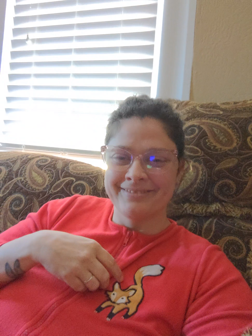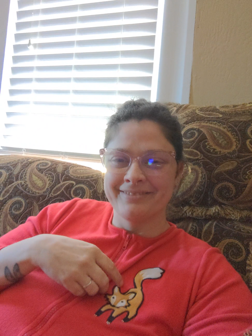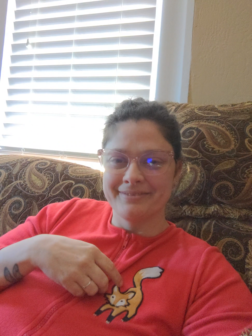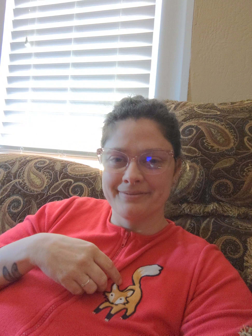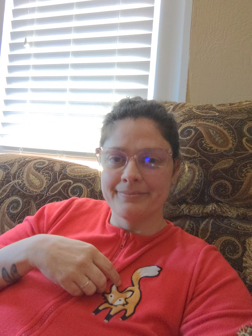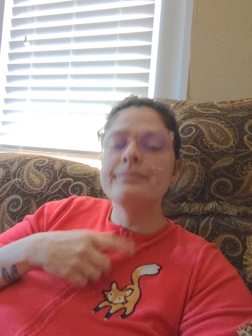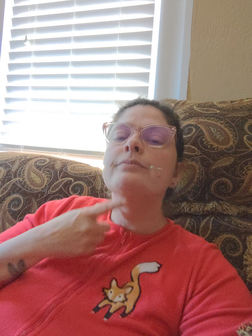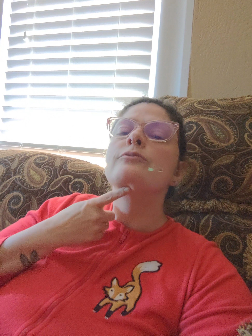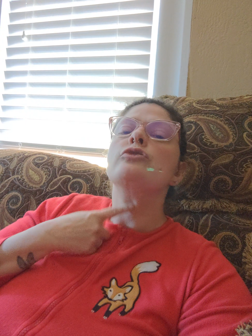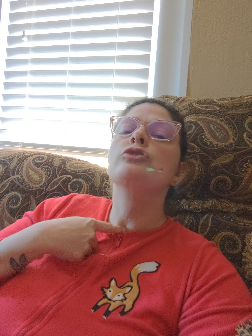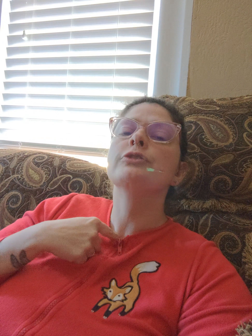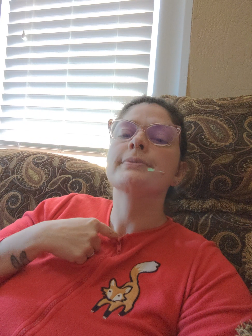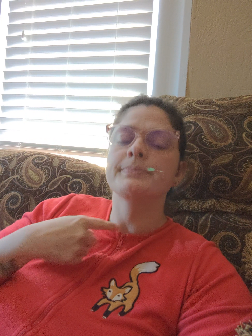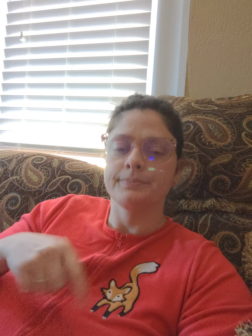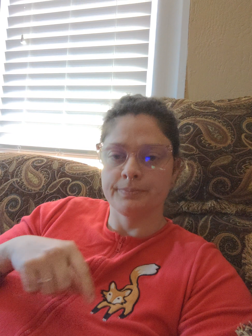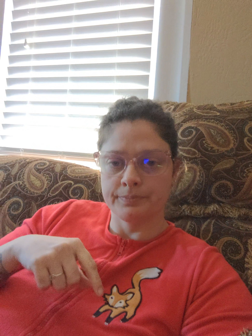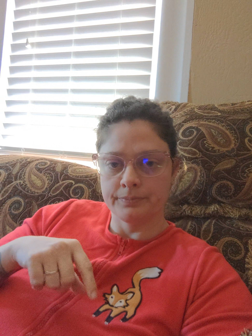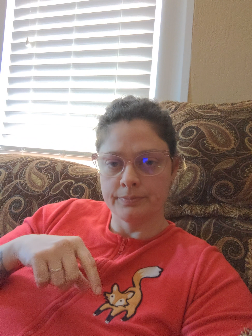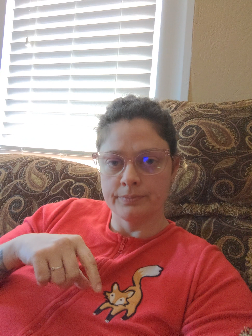thirsty